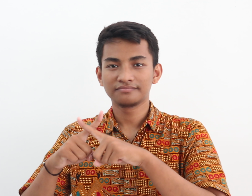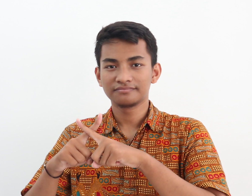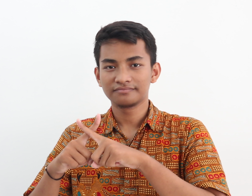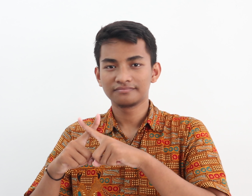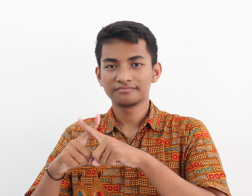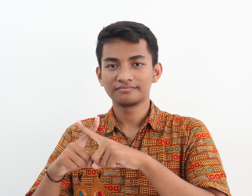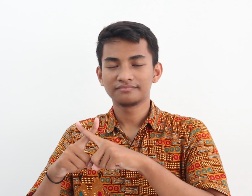X